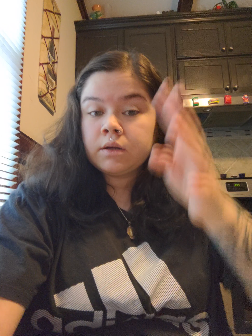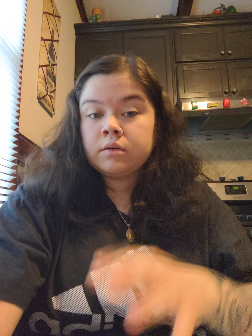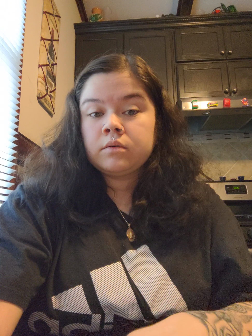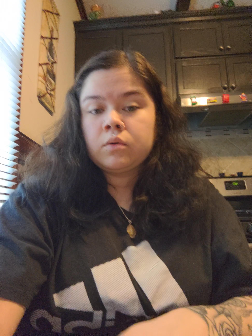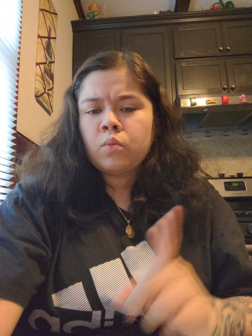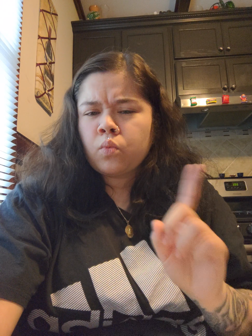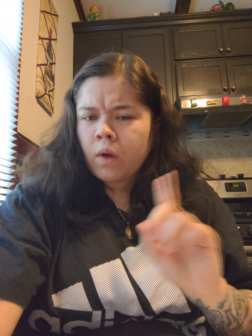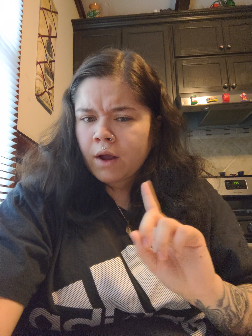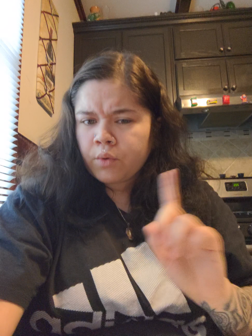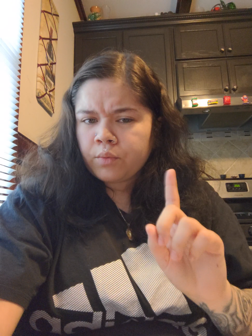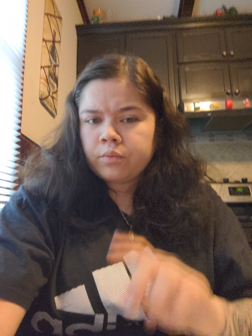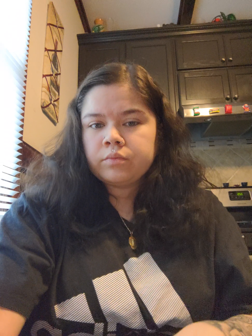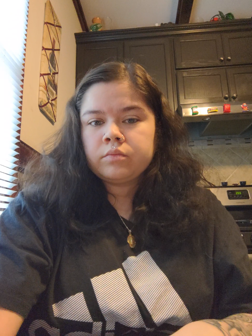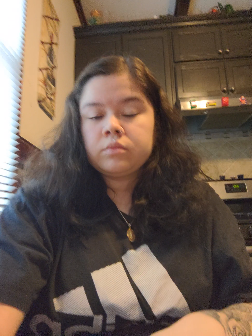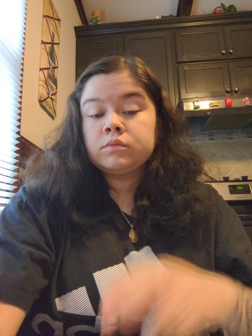where